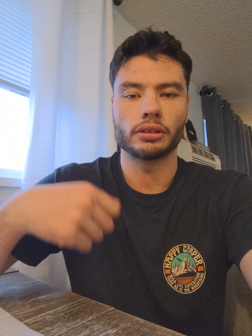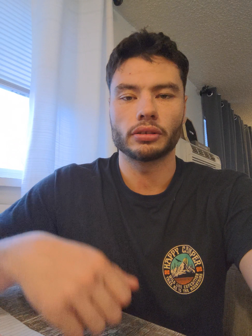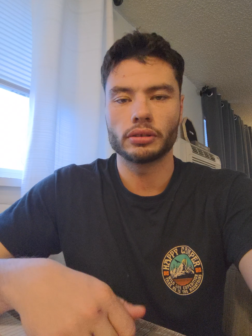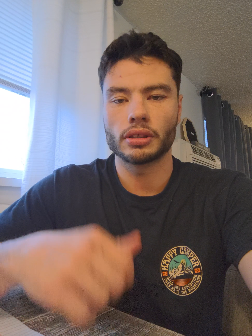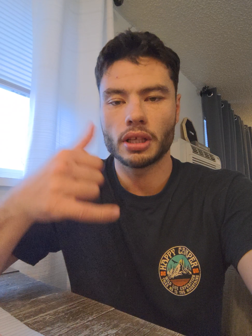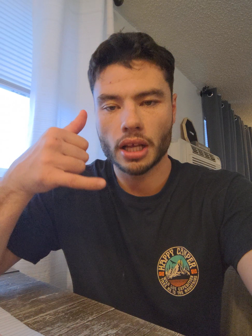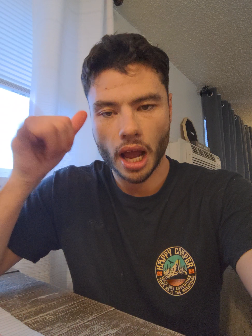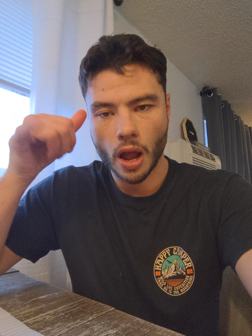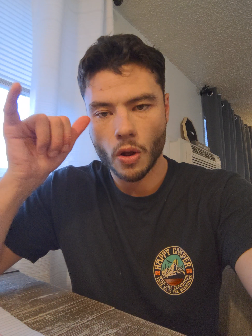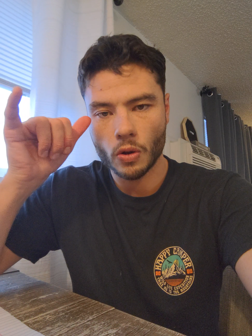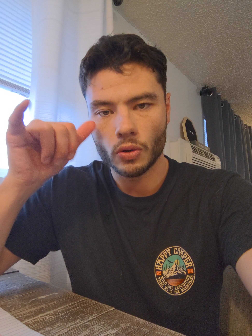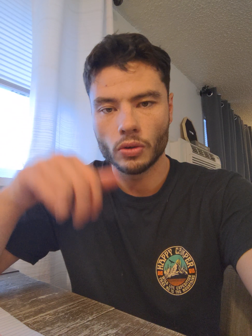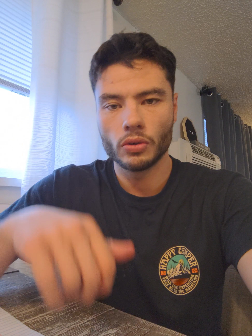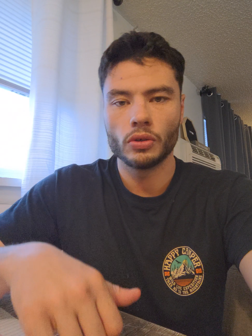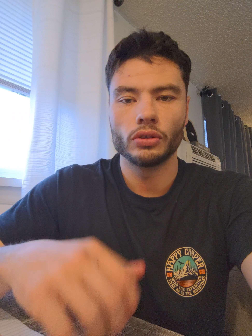cow